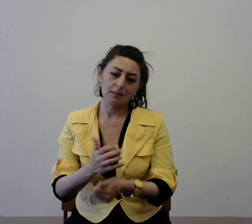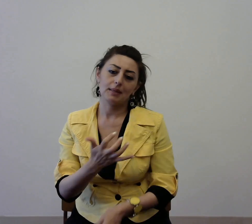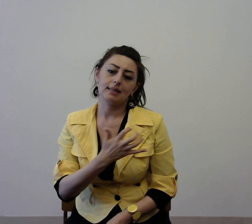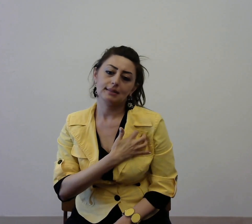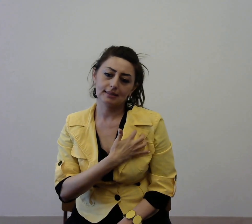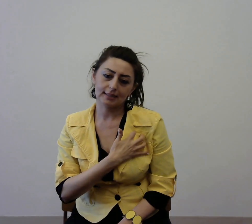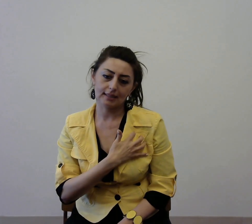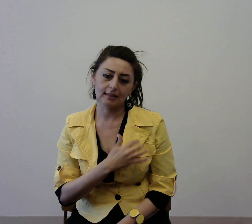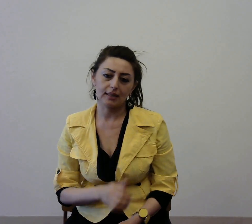istəmək